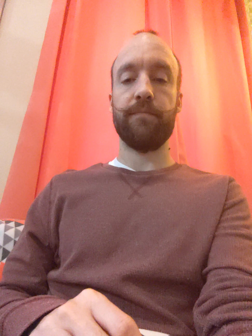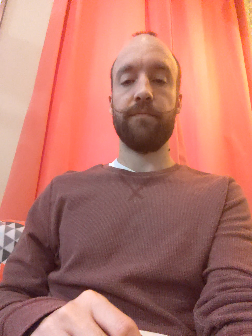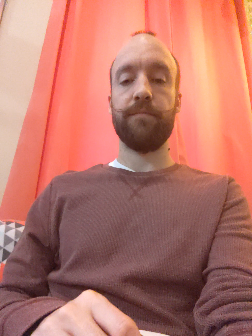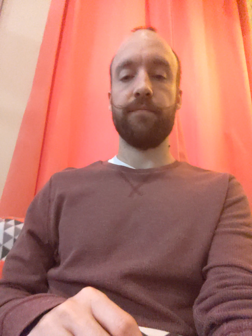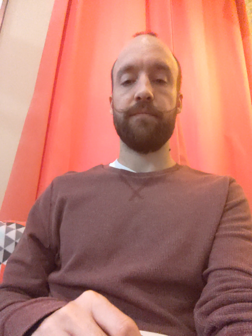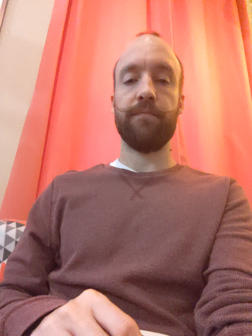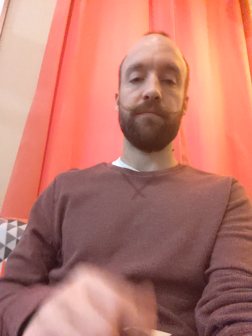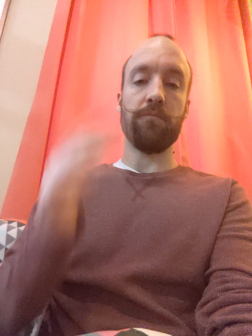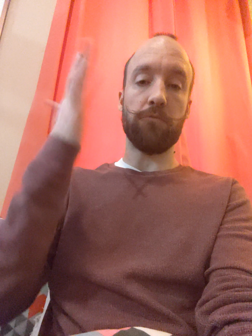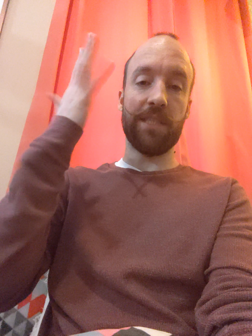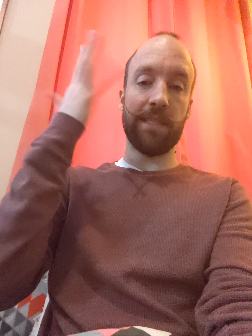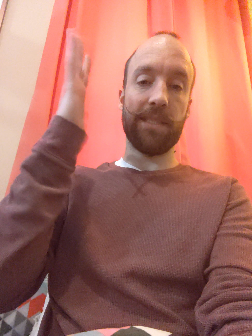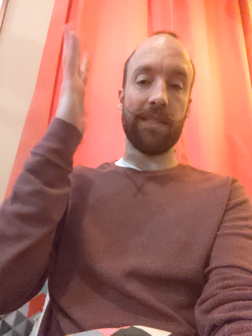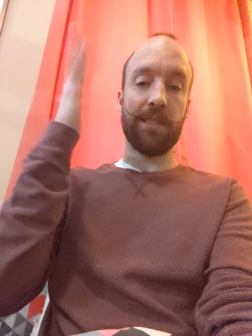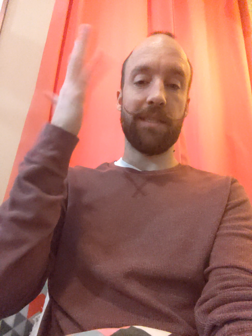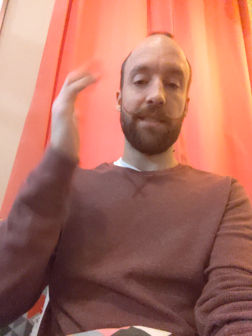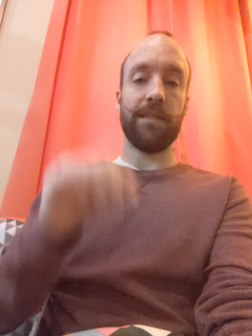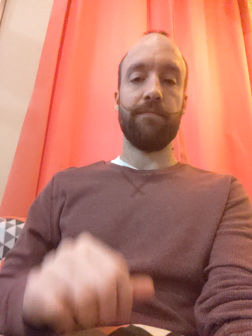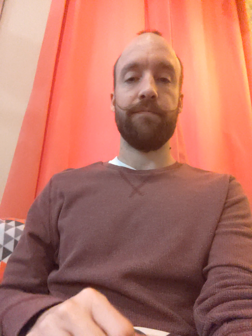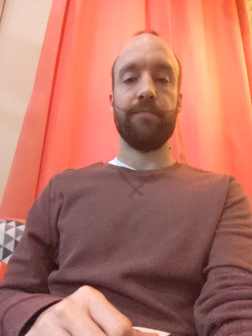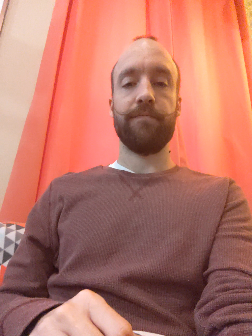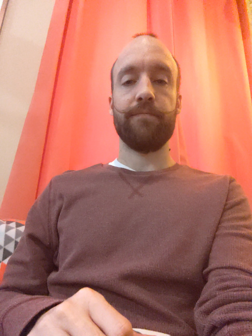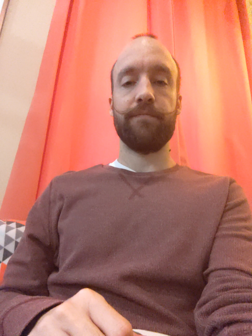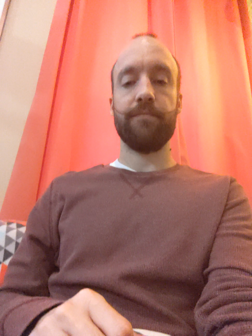tree